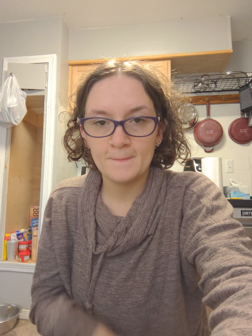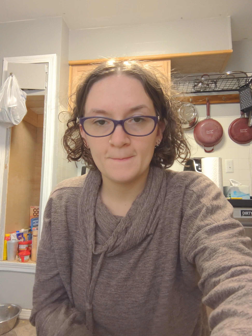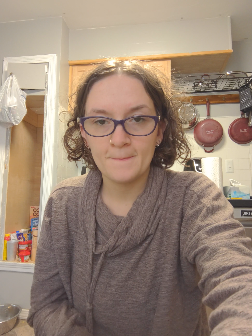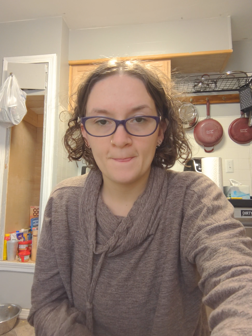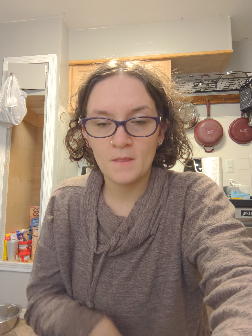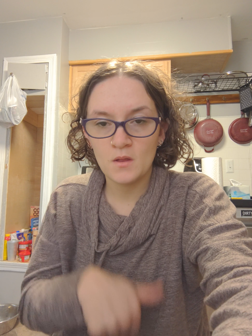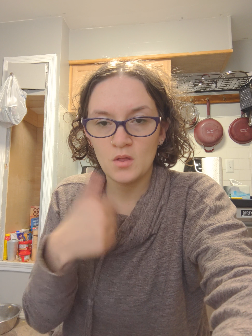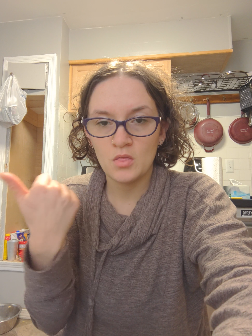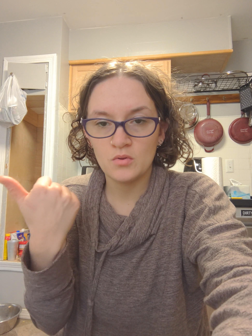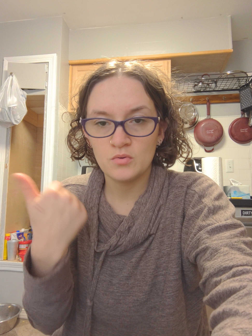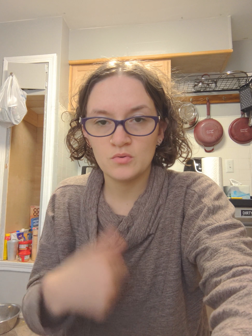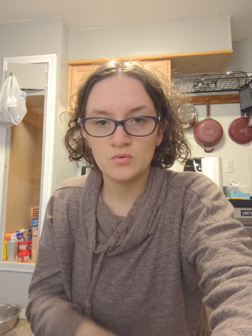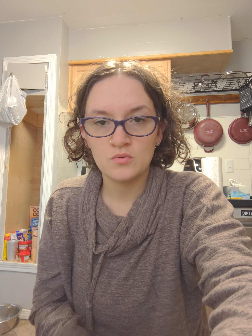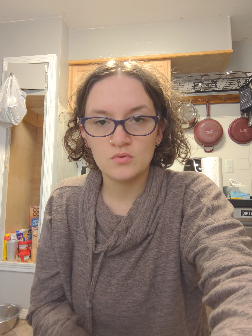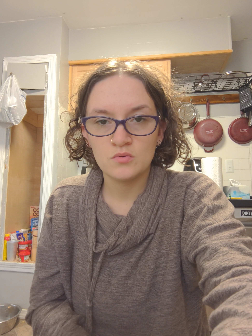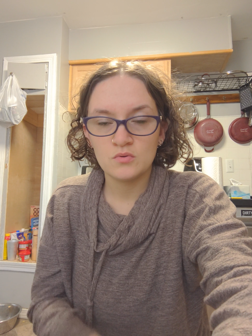another